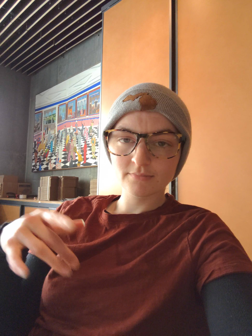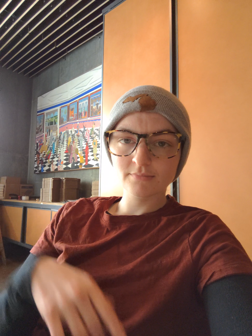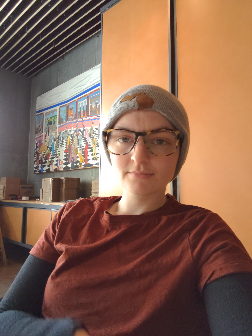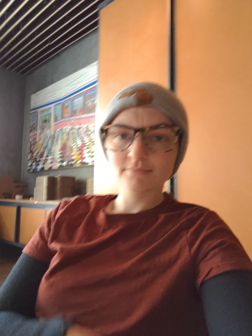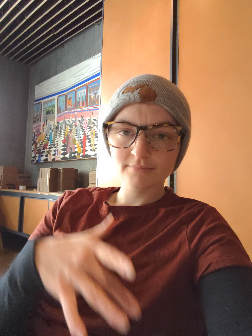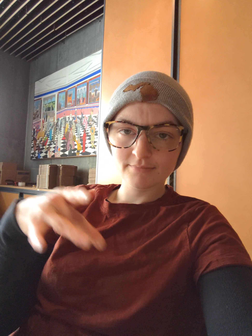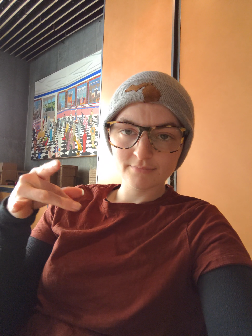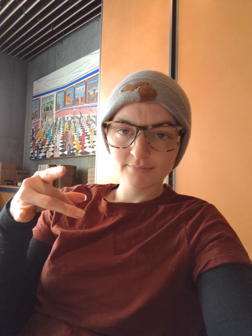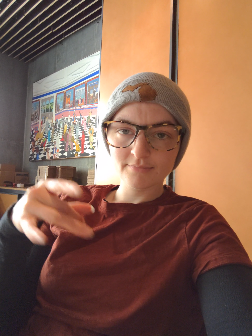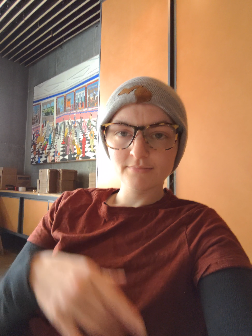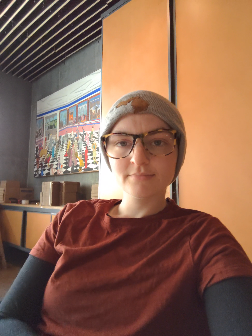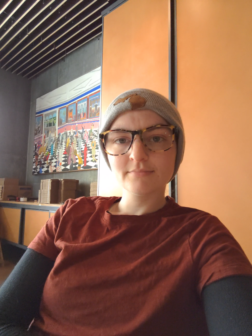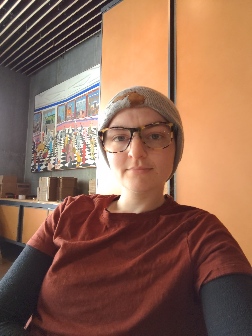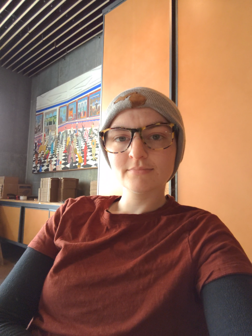underwear